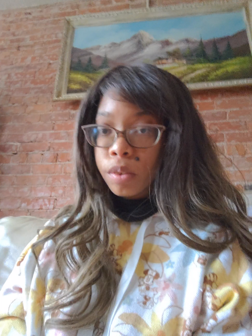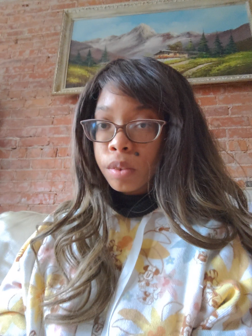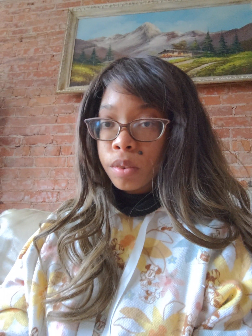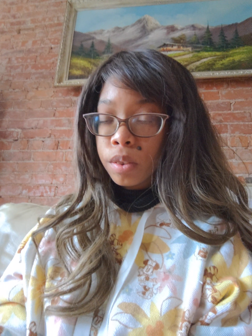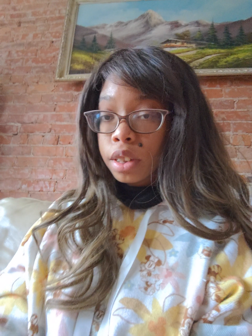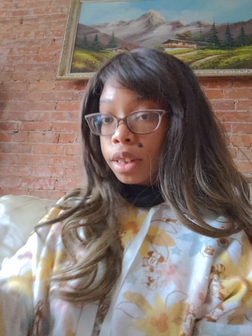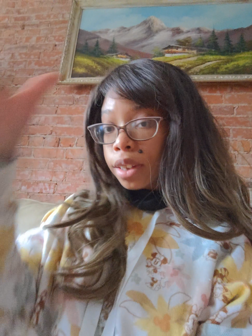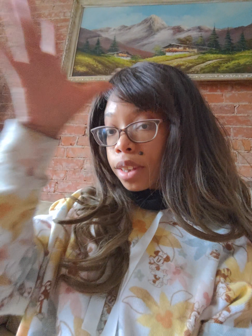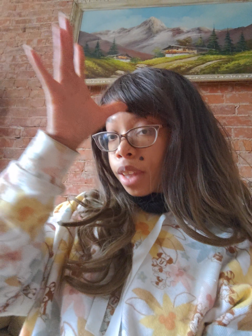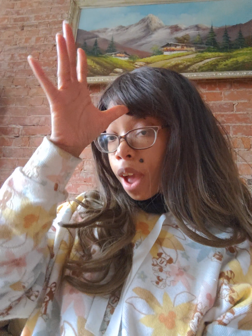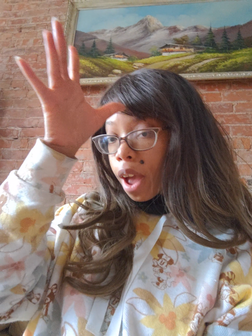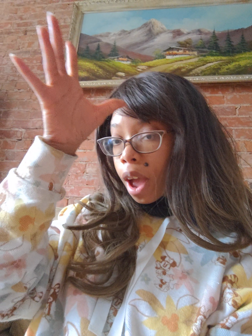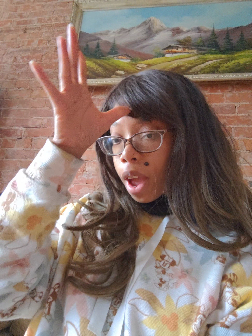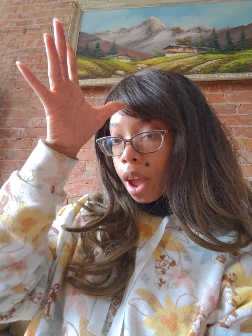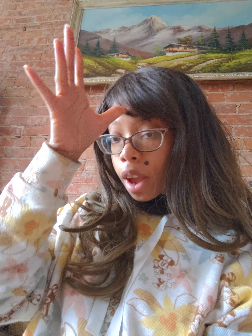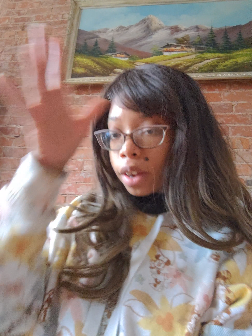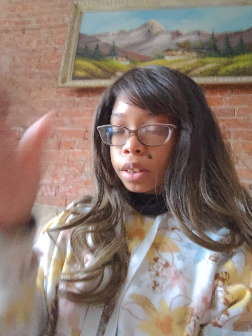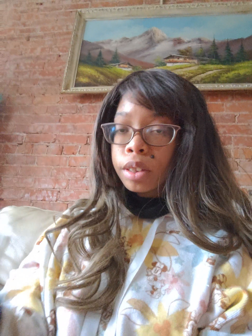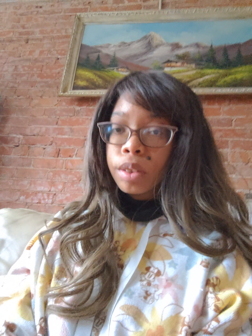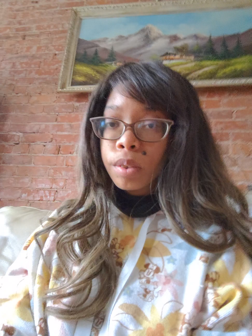dad